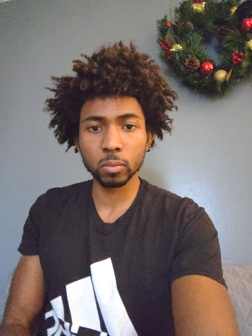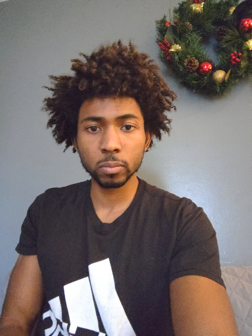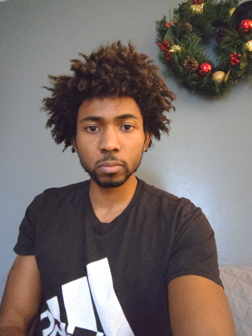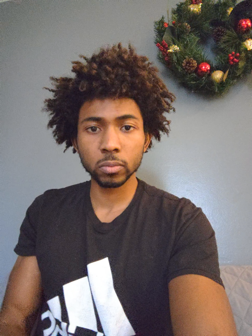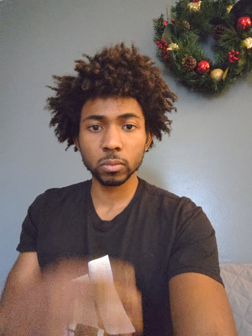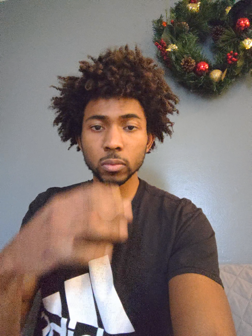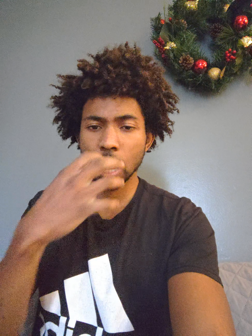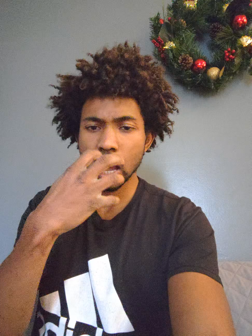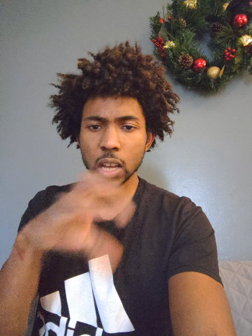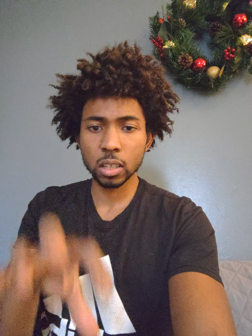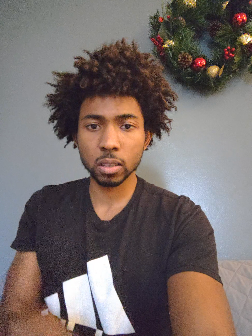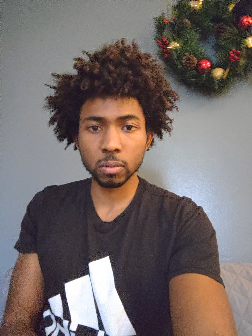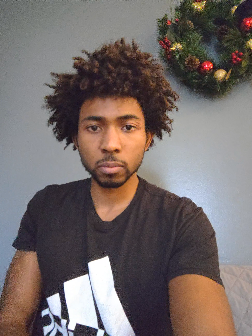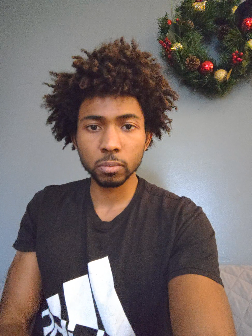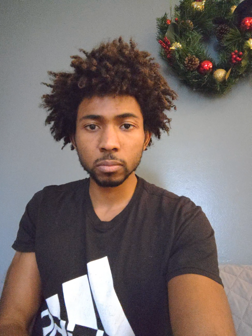hot